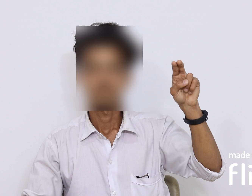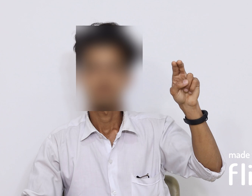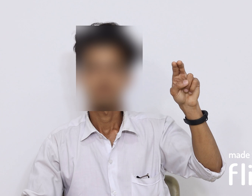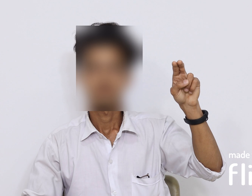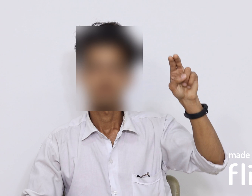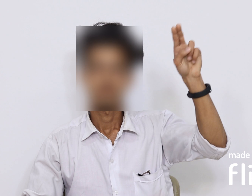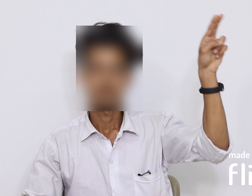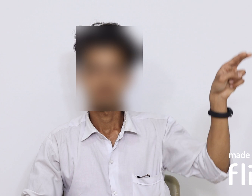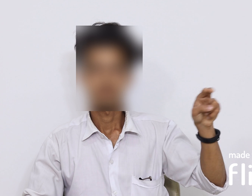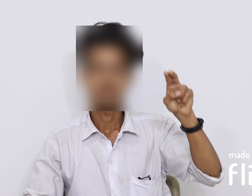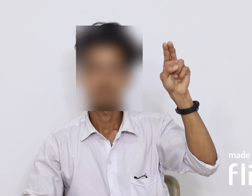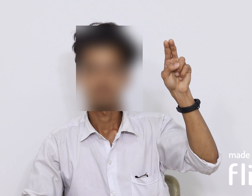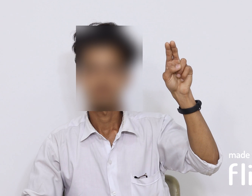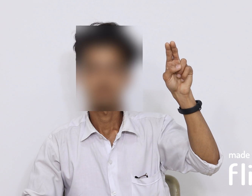ہ